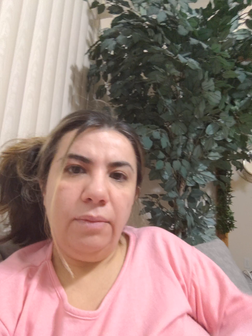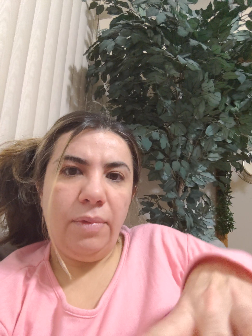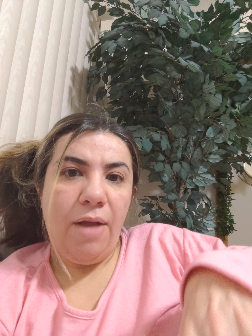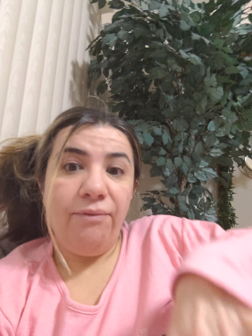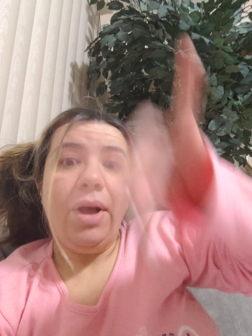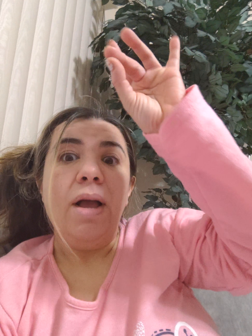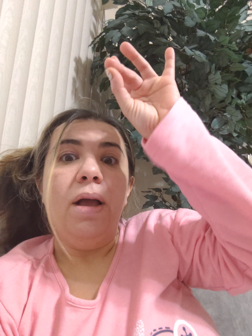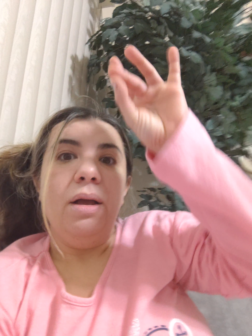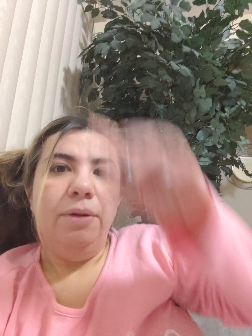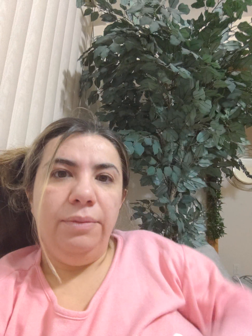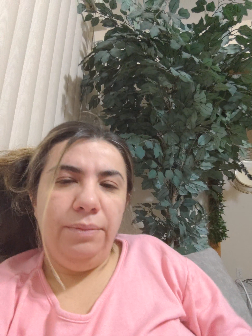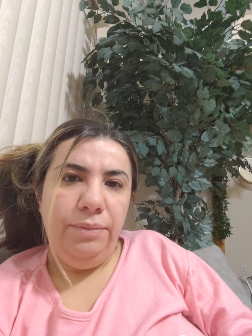find